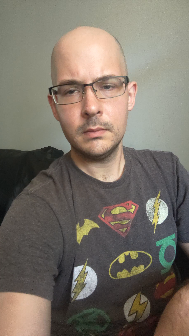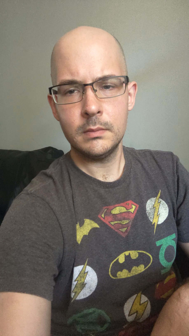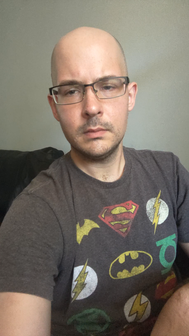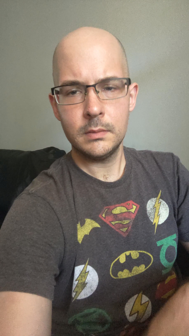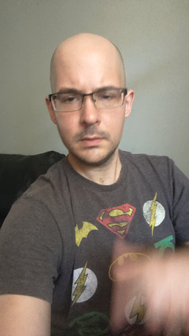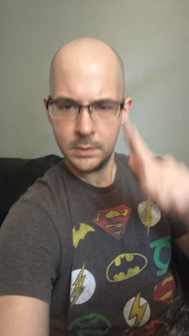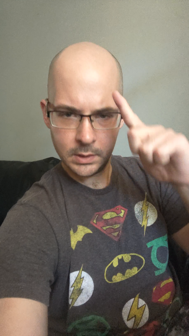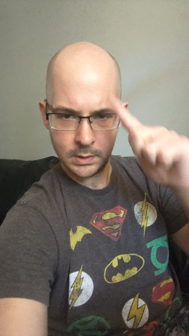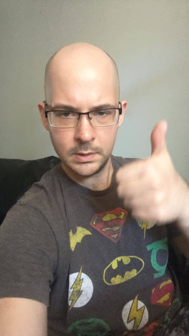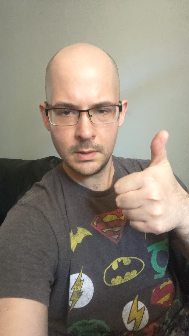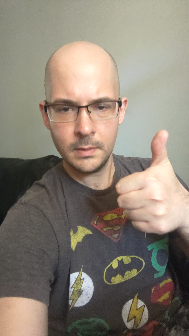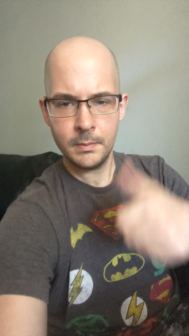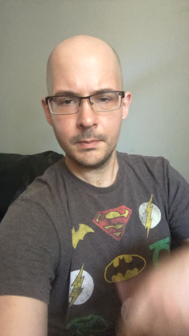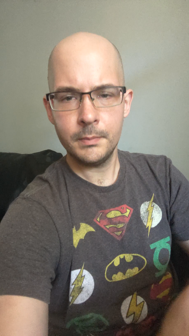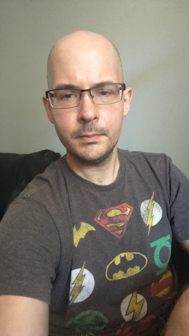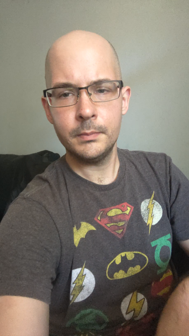dime